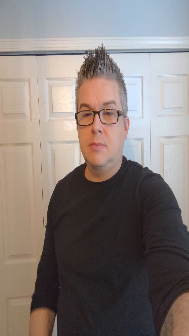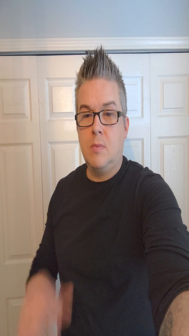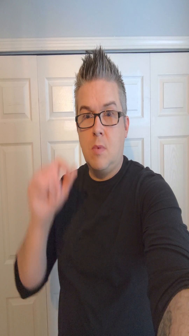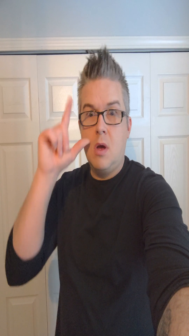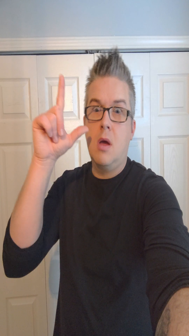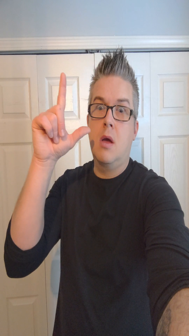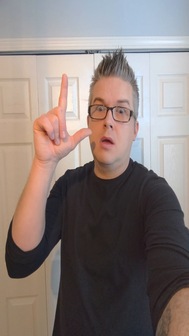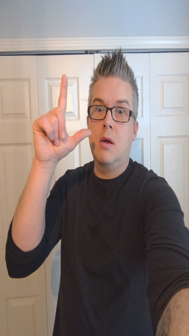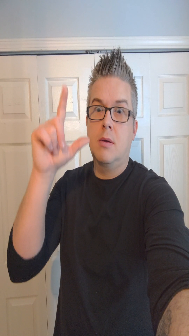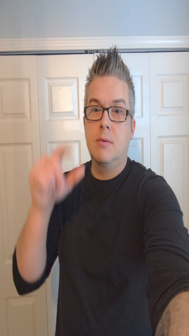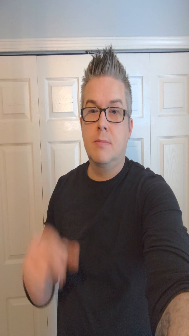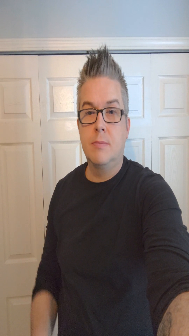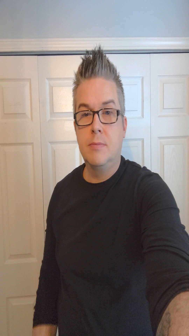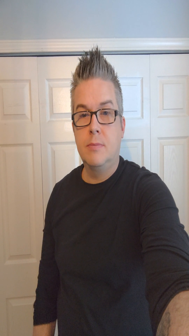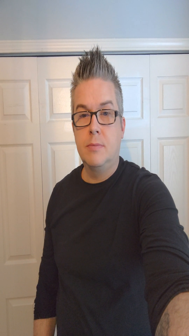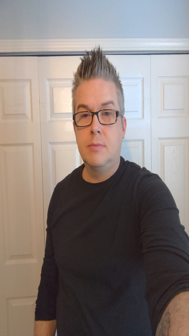awake